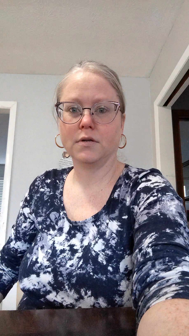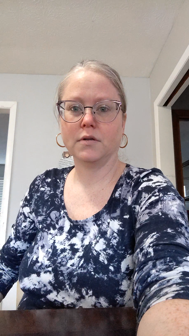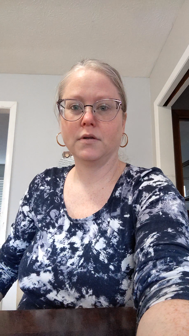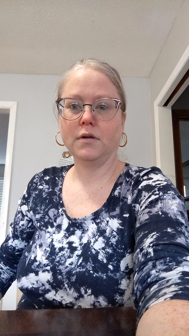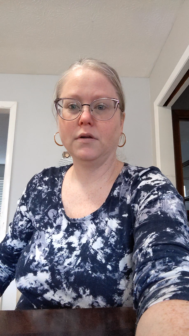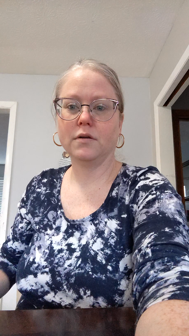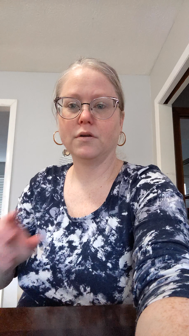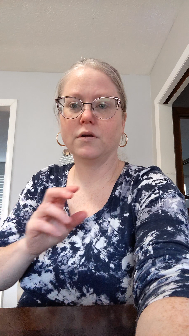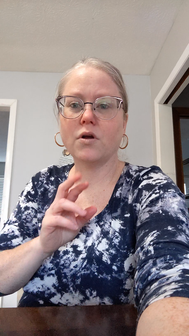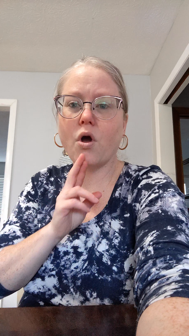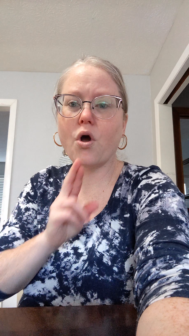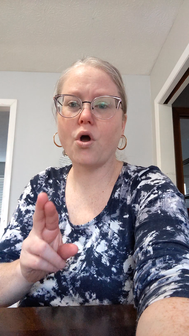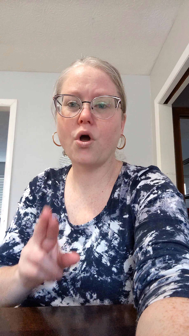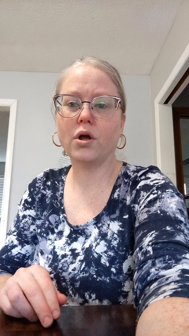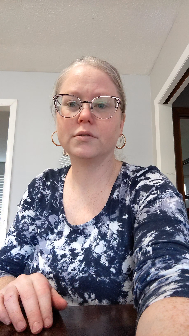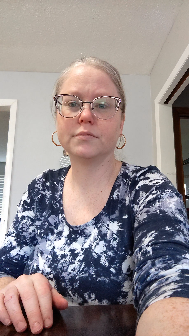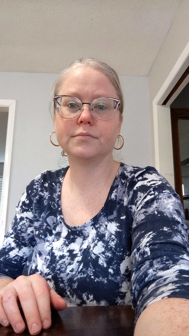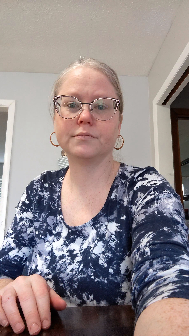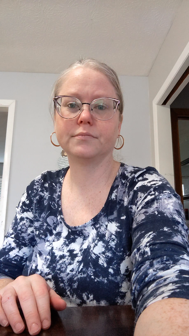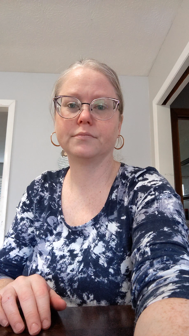are